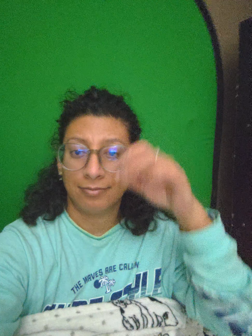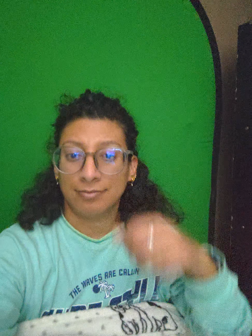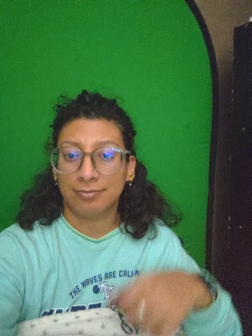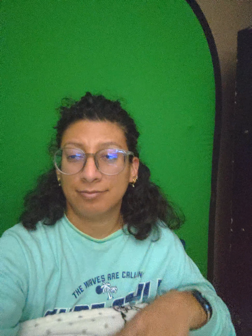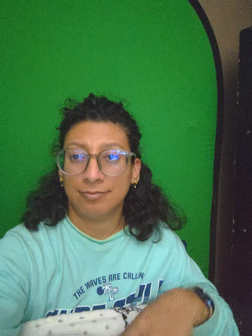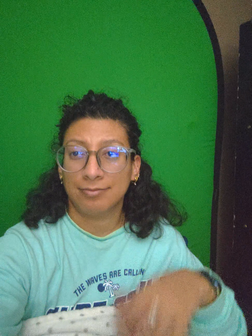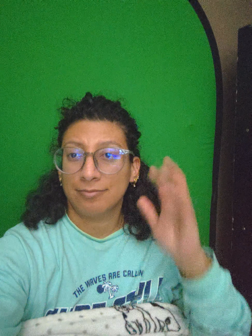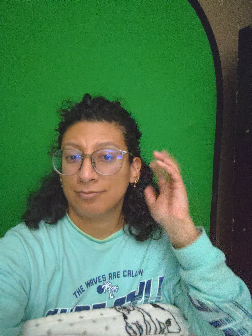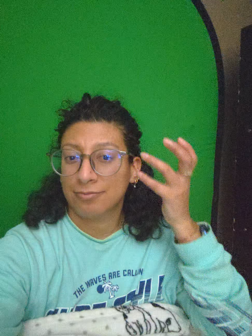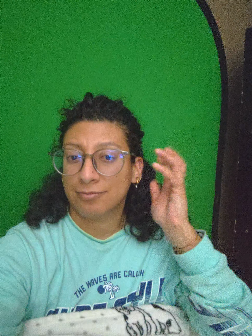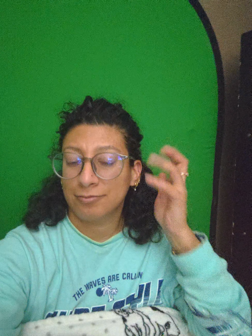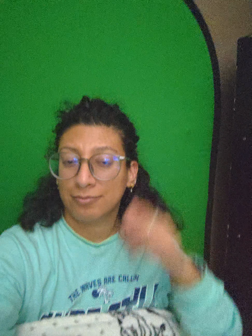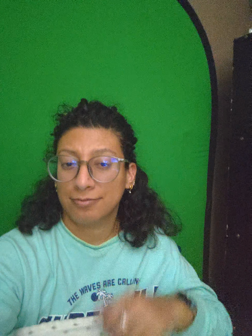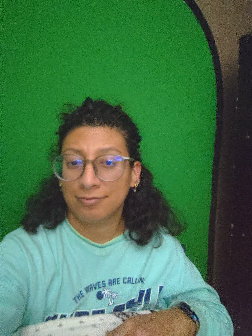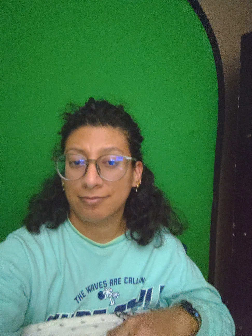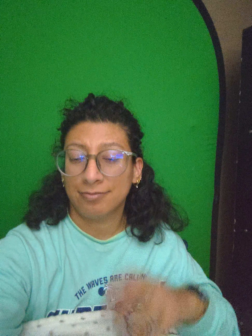radio